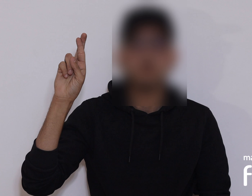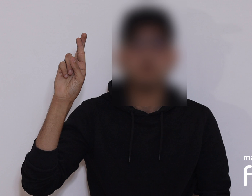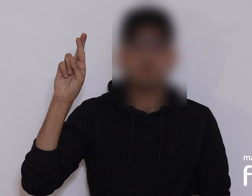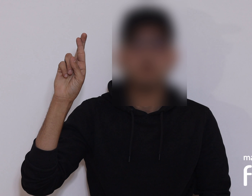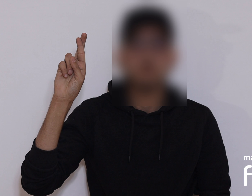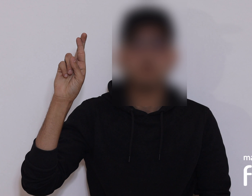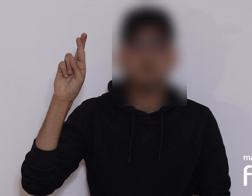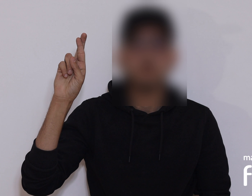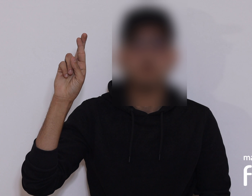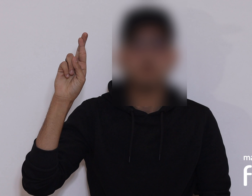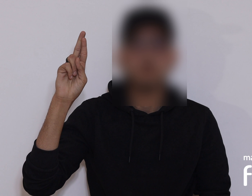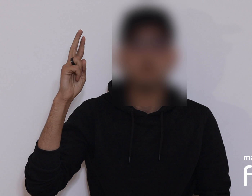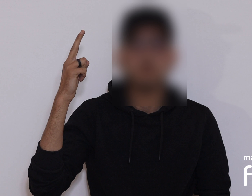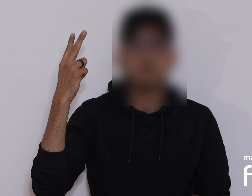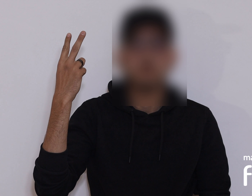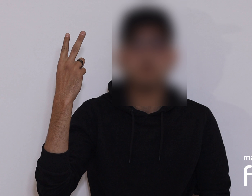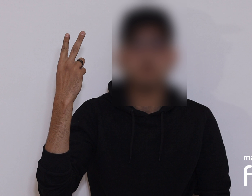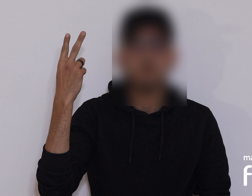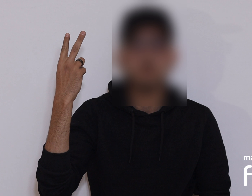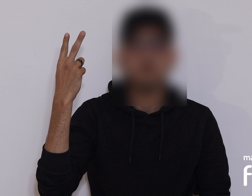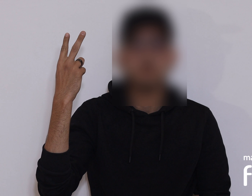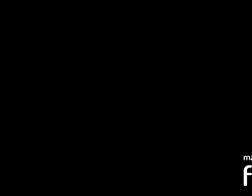ڑ